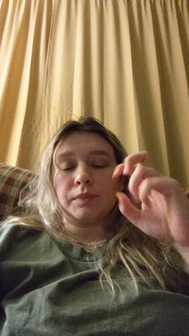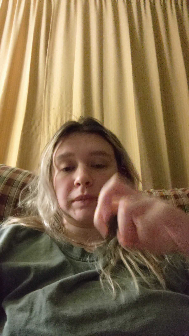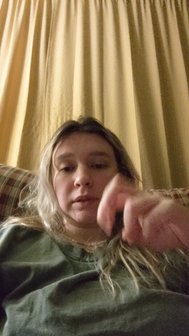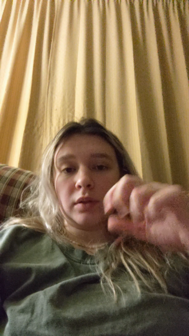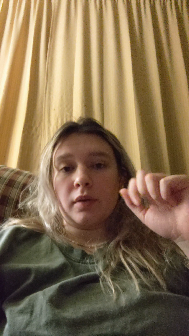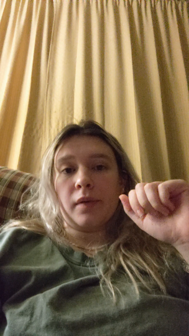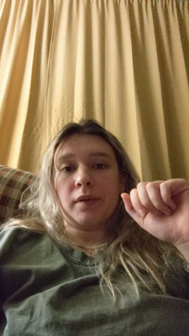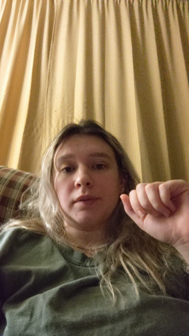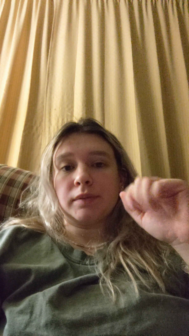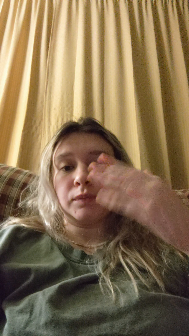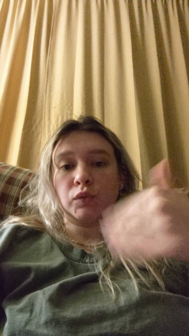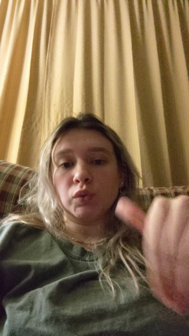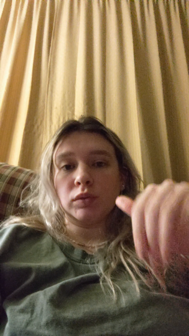shorts